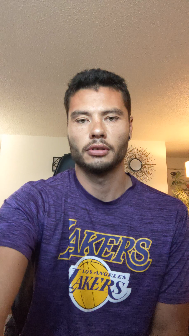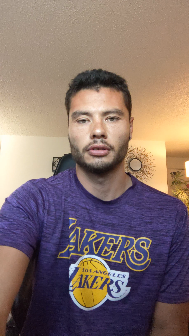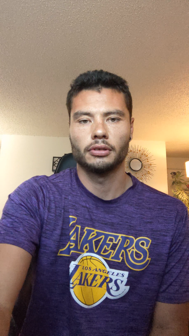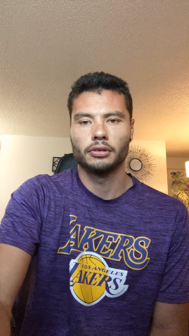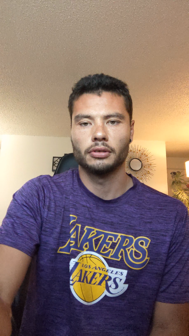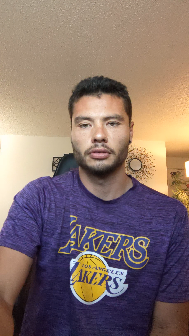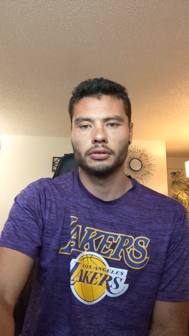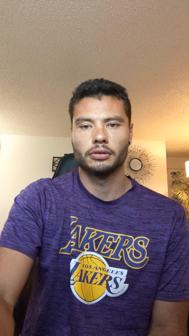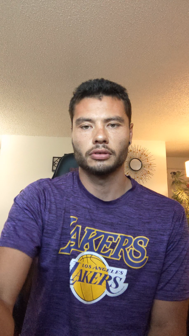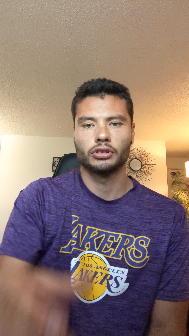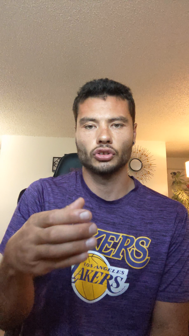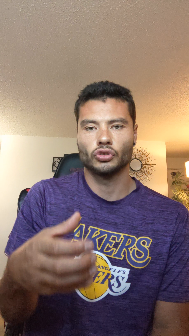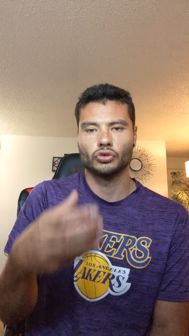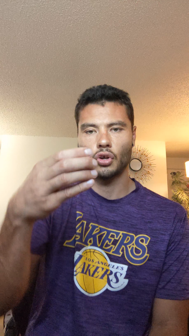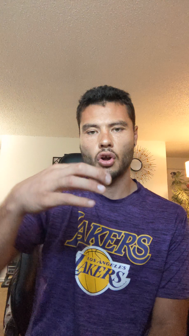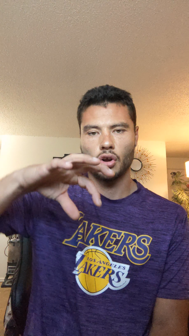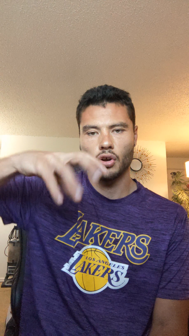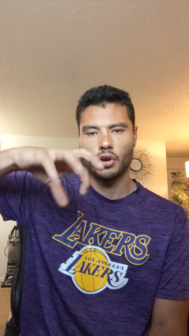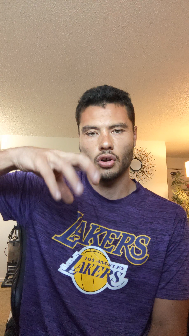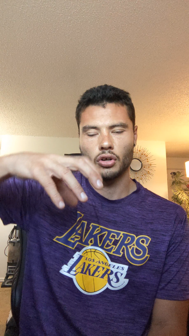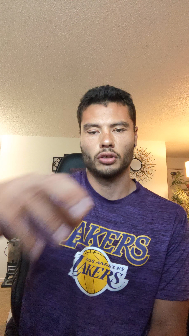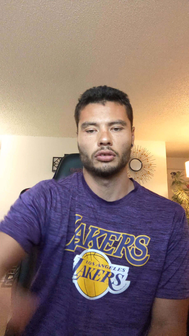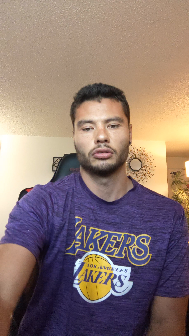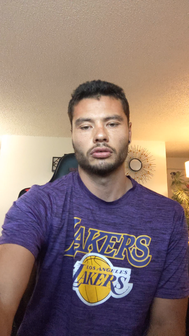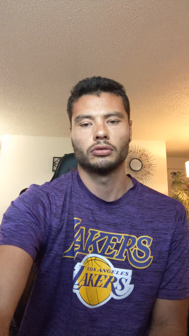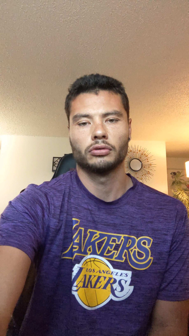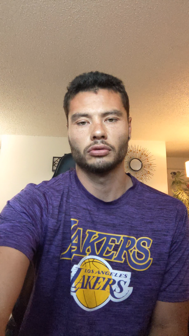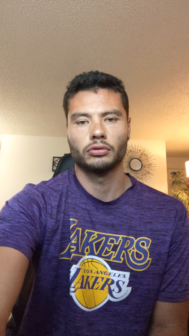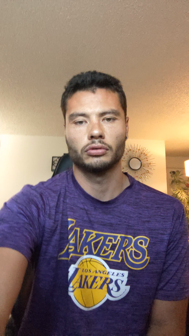jar